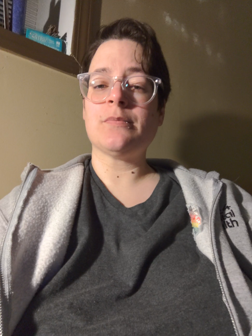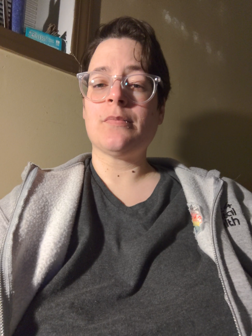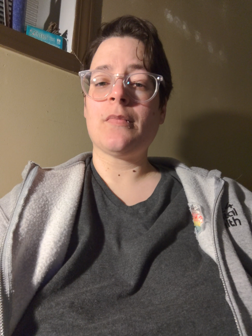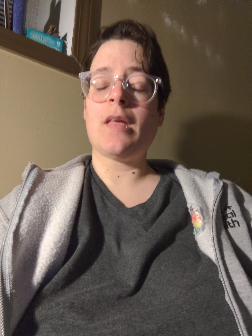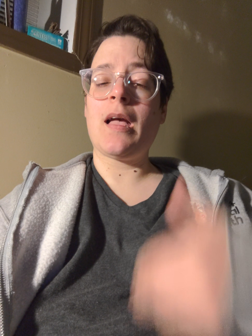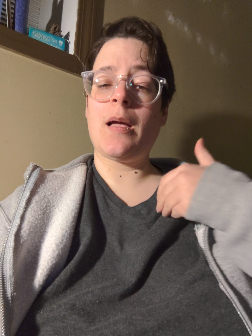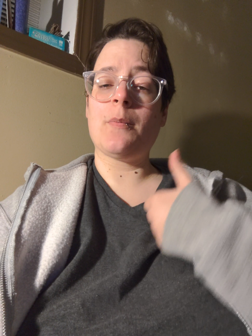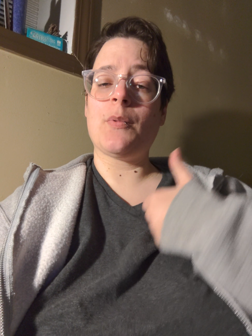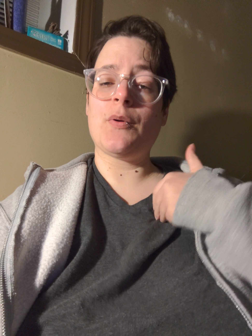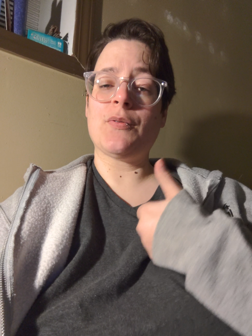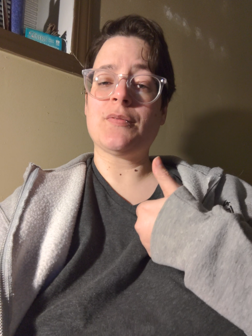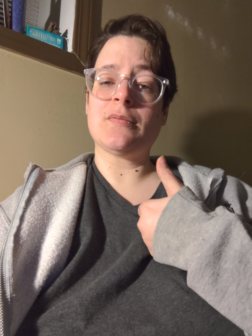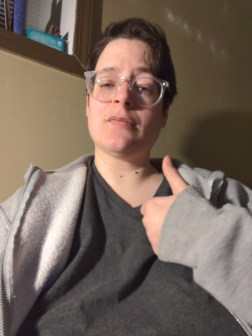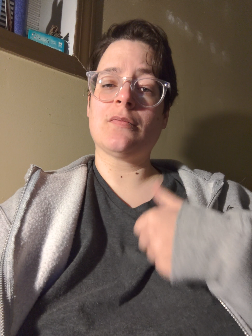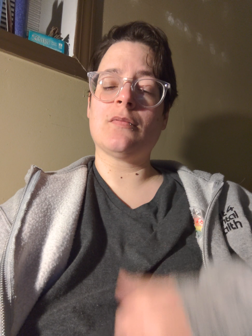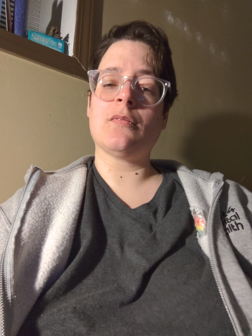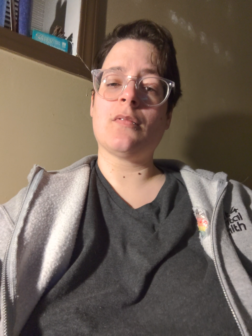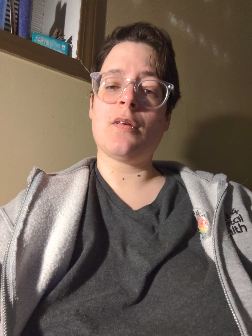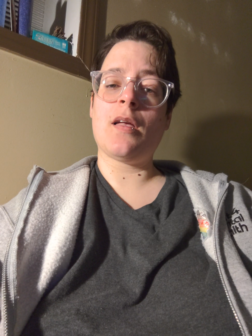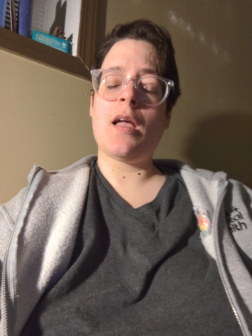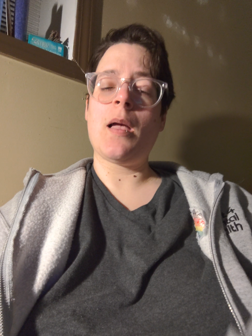animal